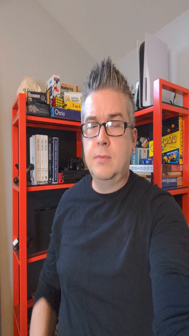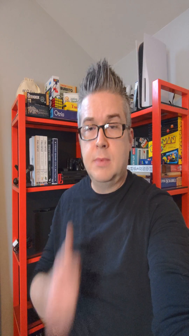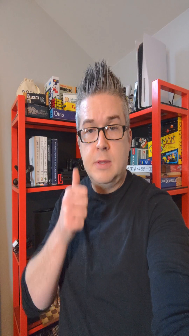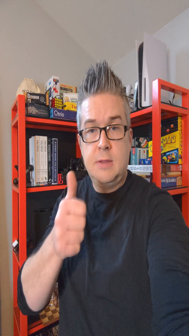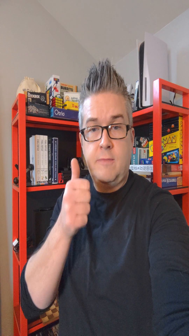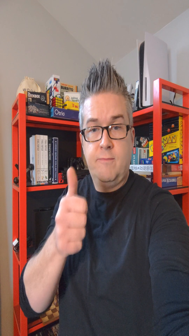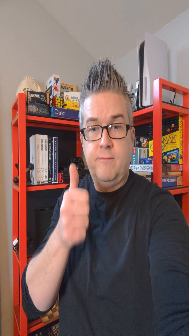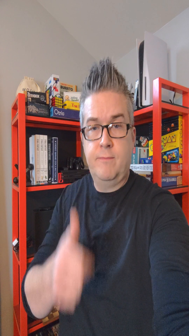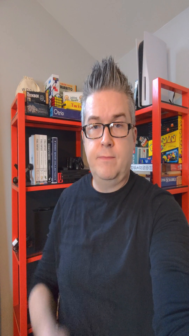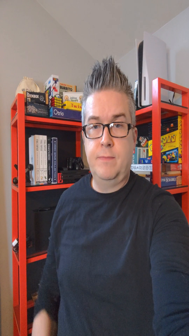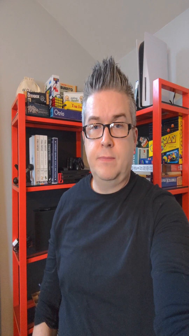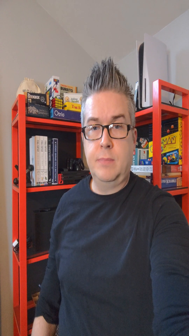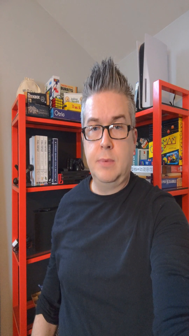yourself